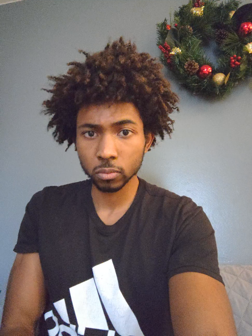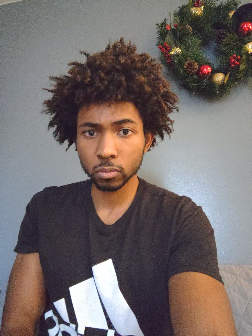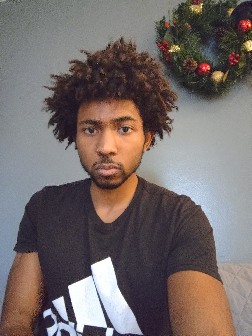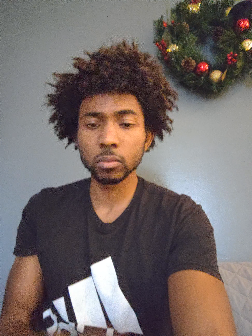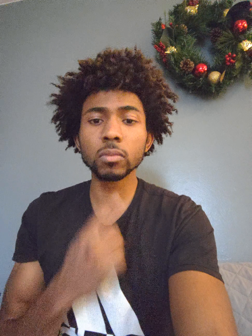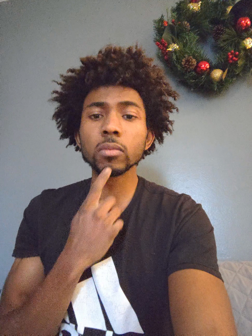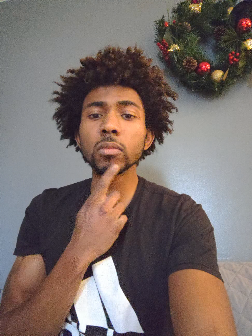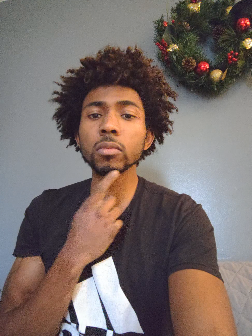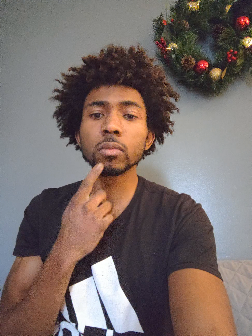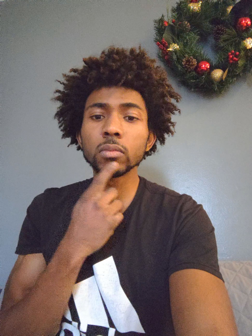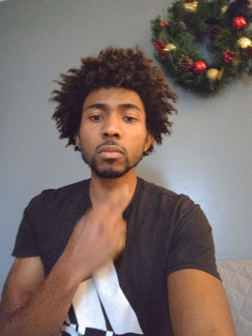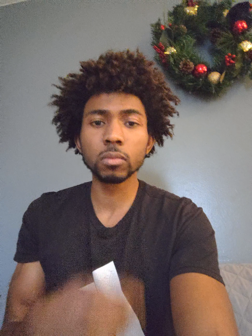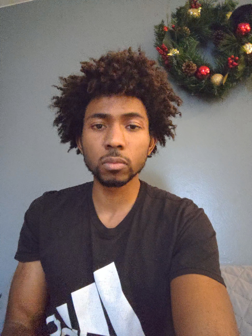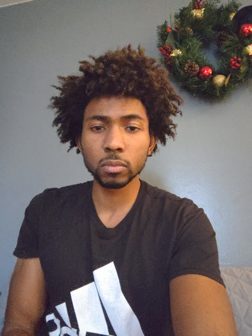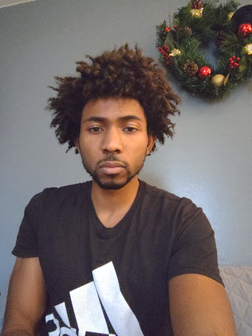chin